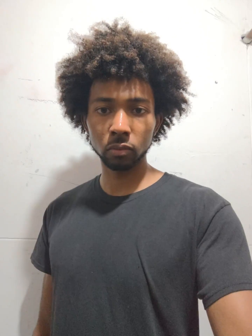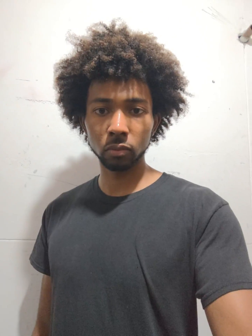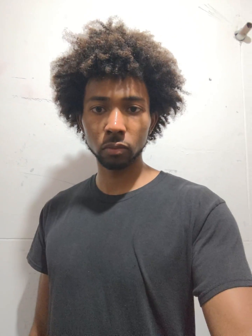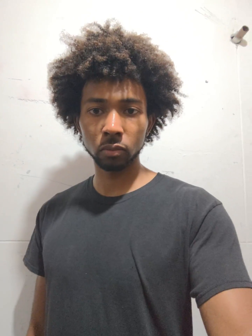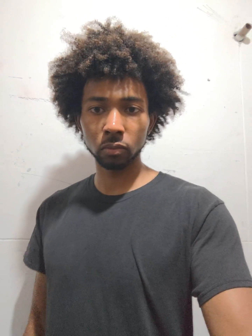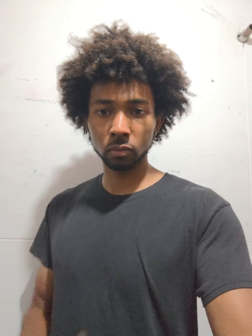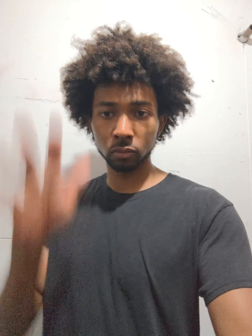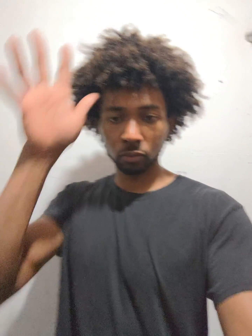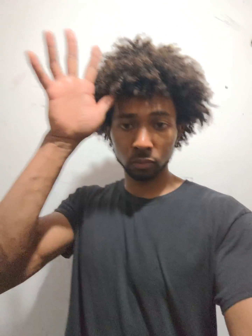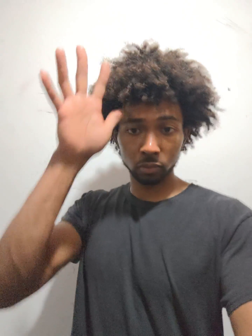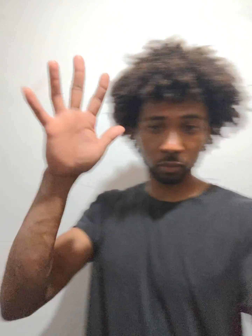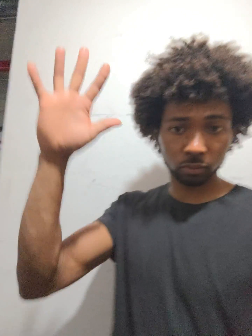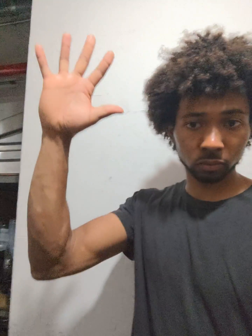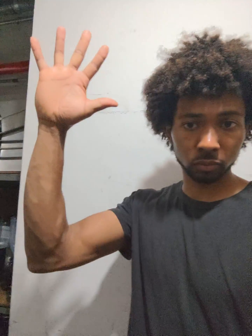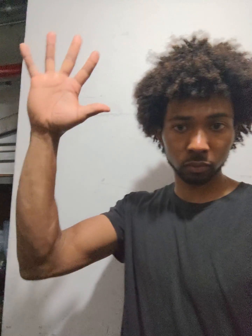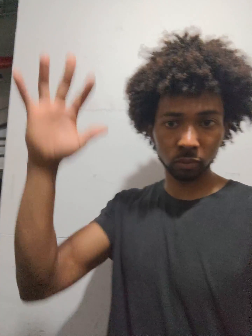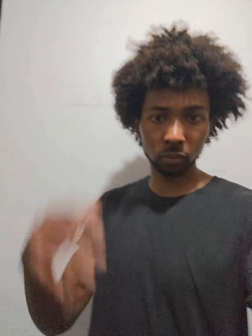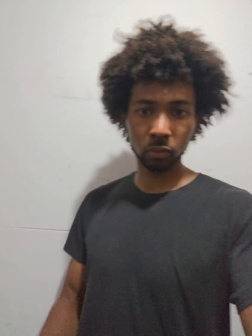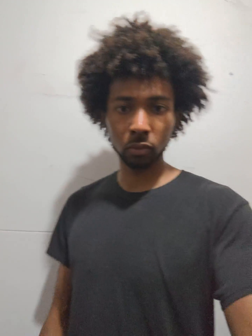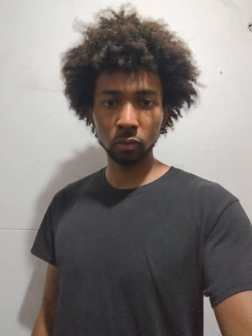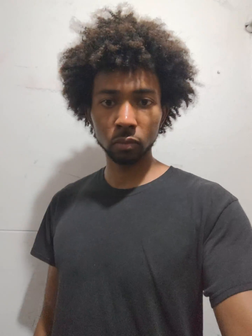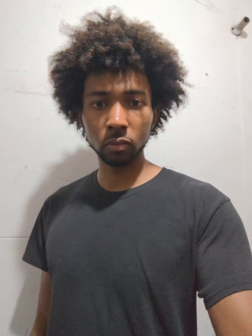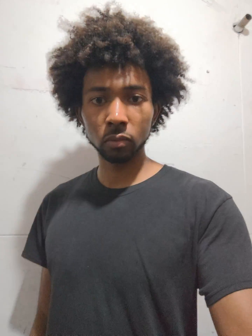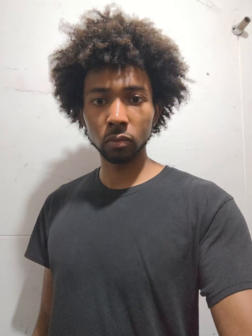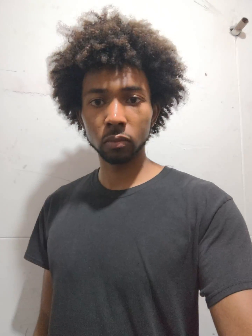moose